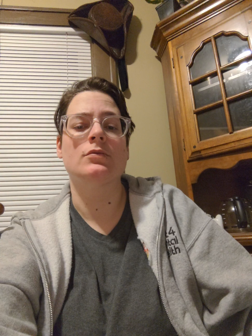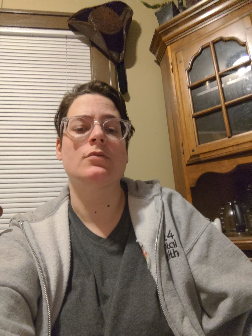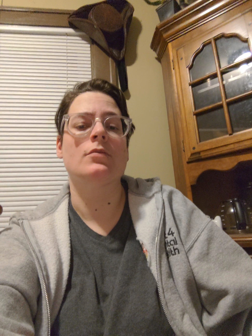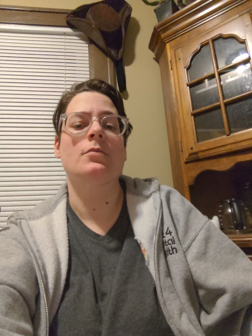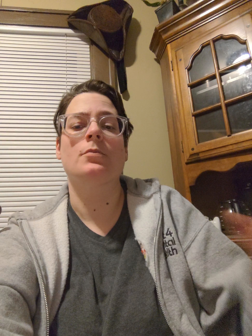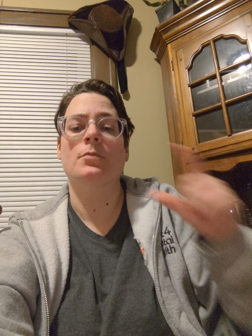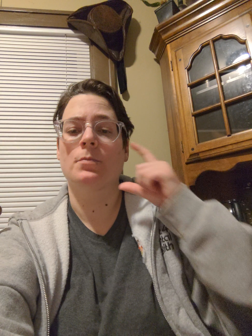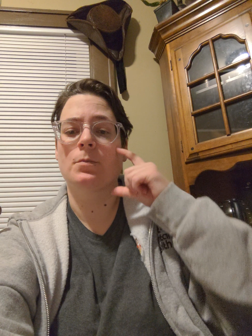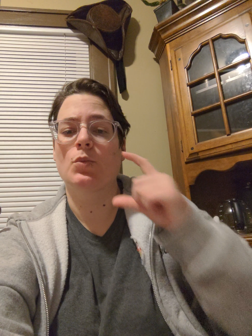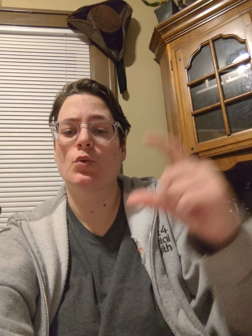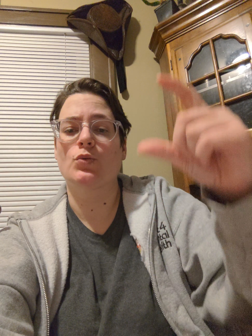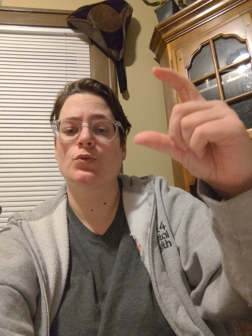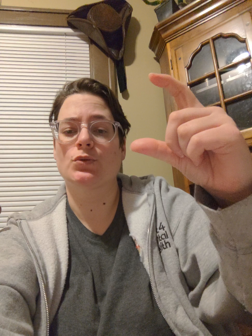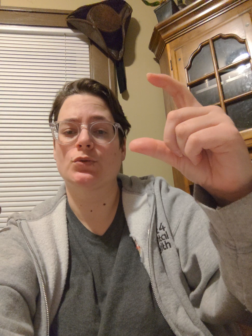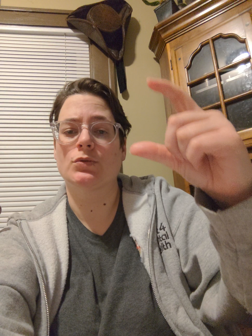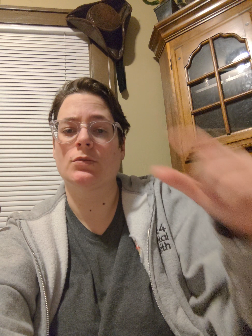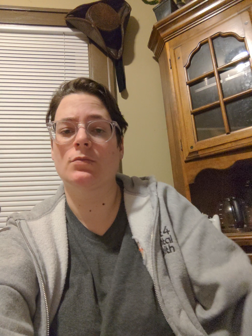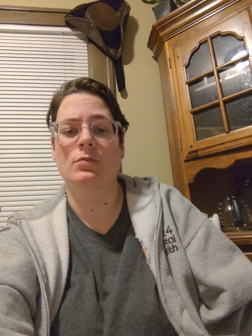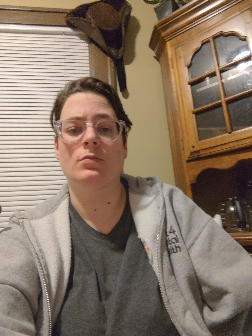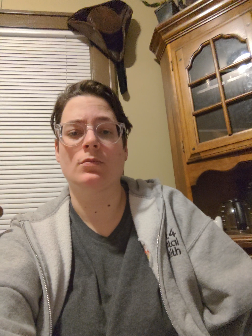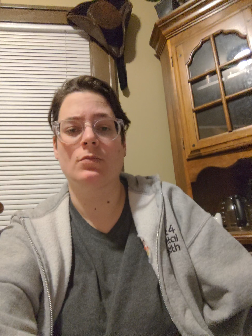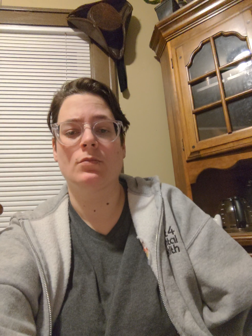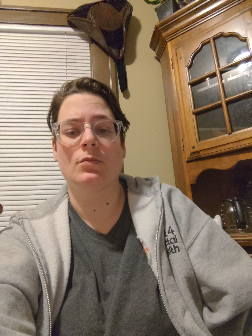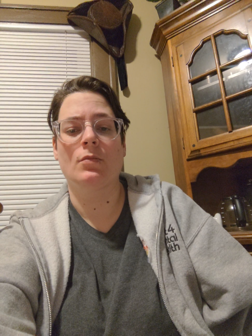moon